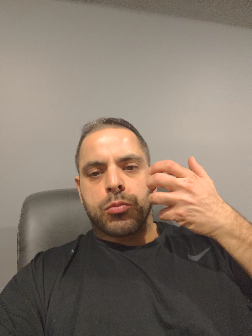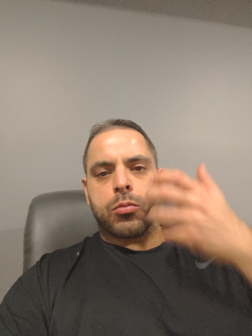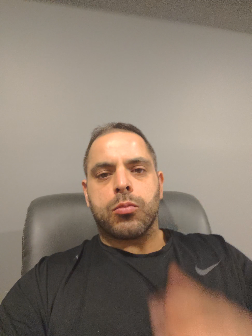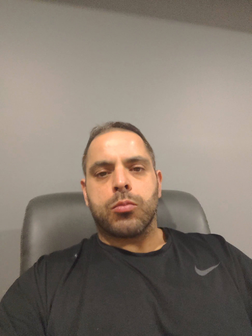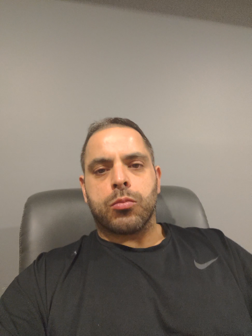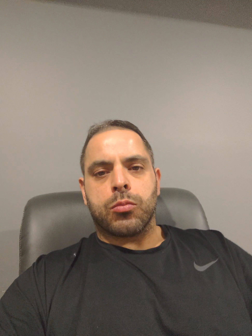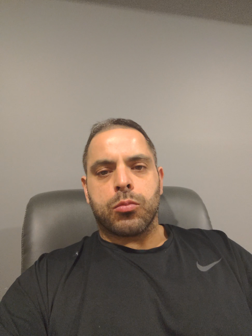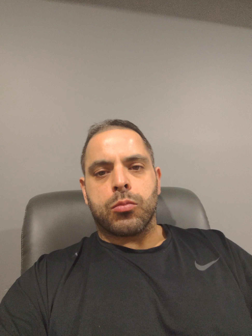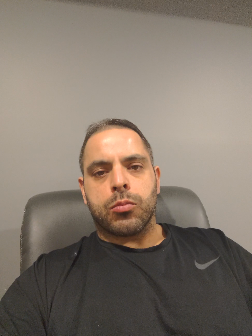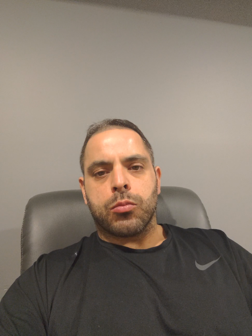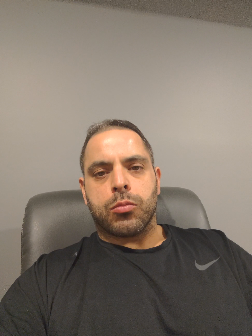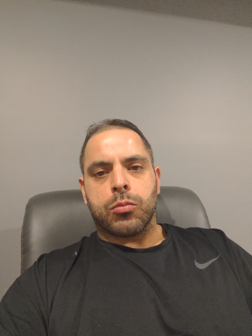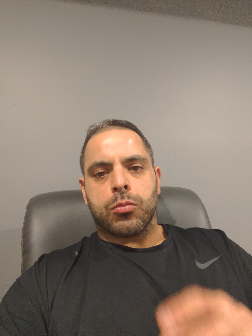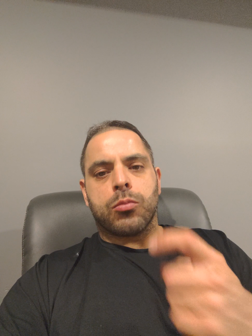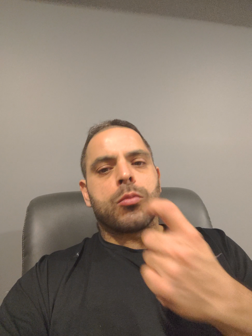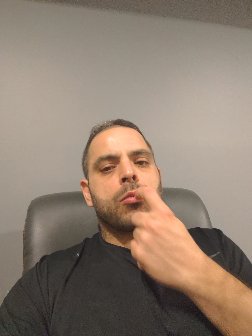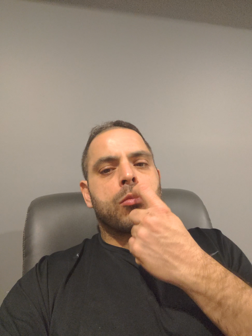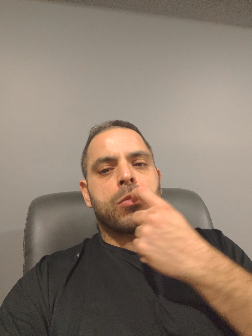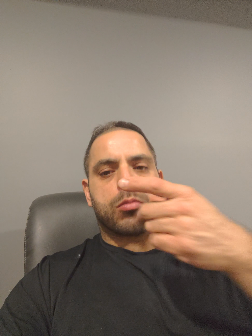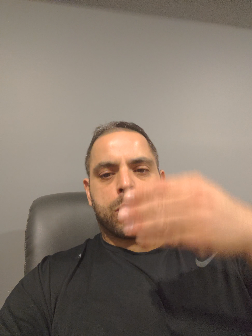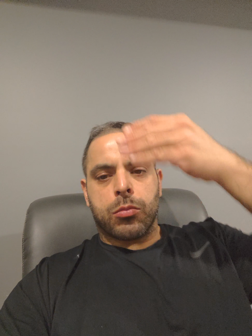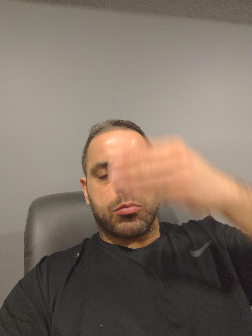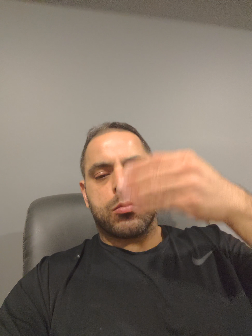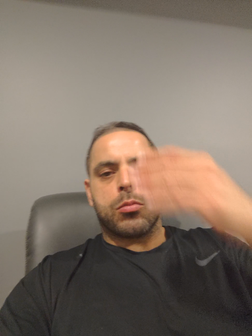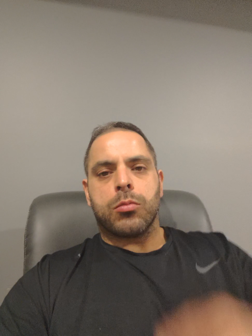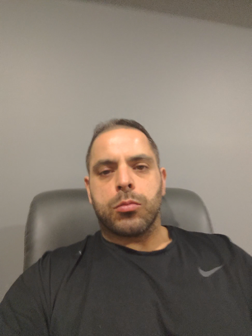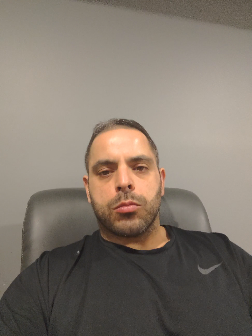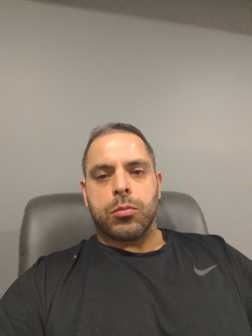window